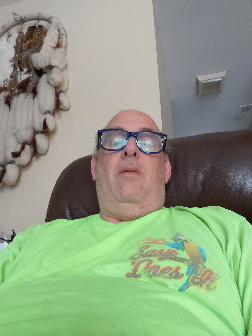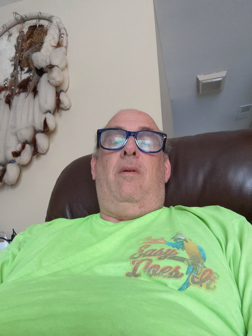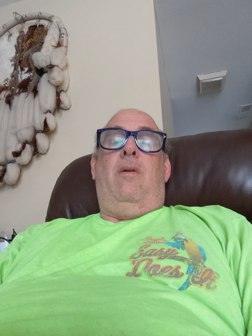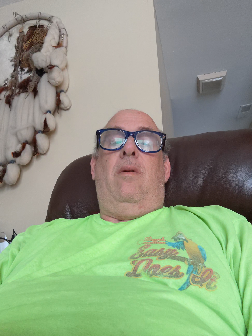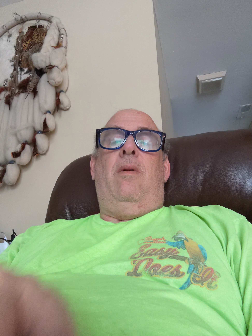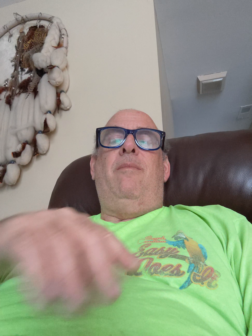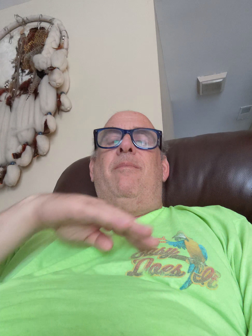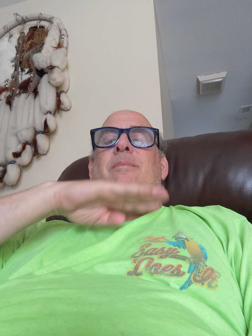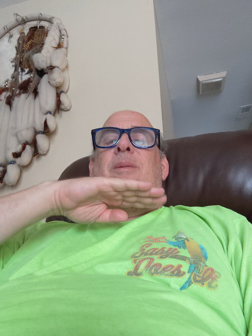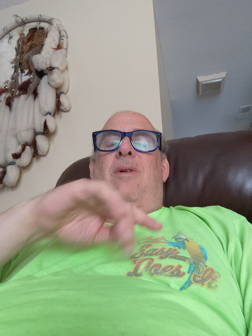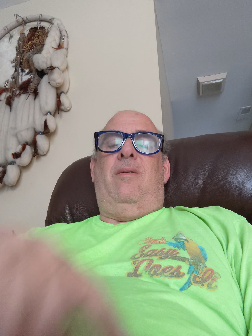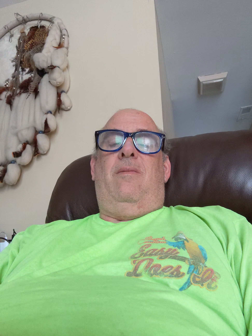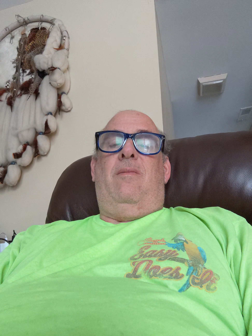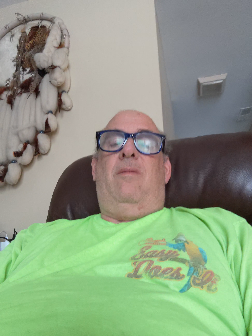pig